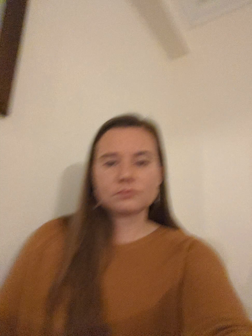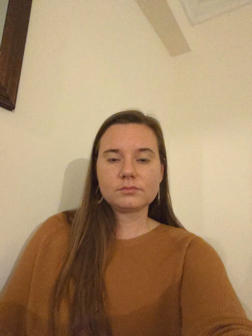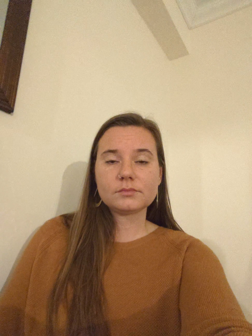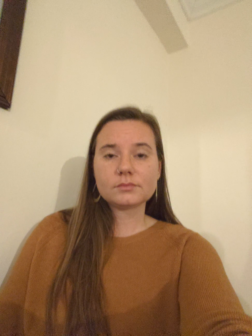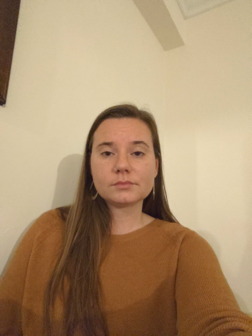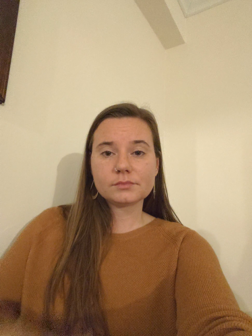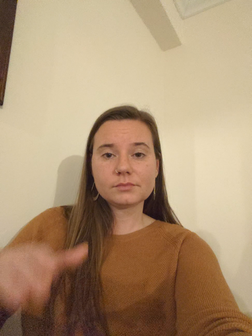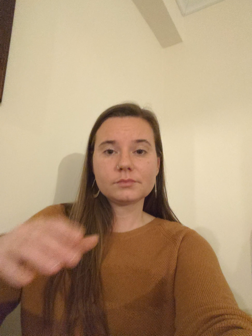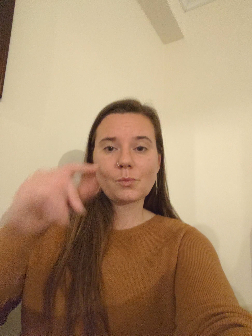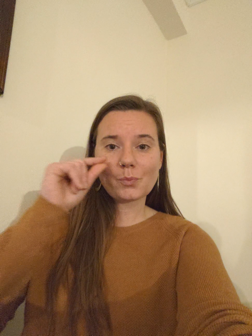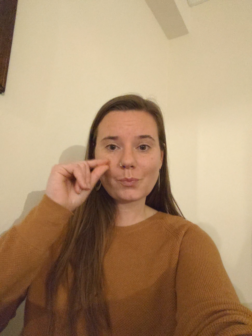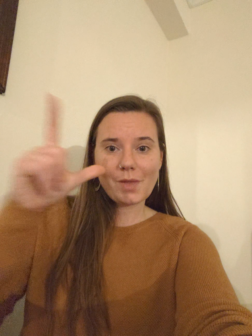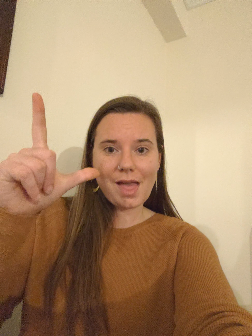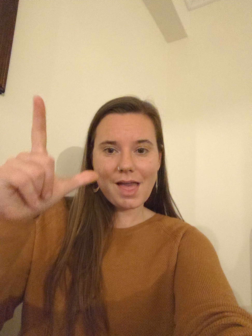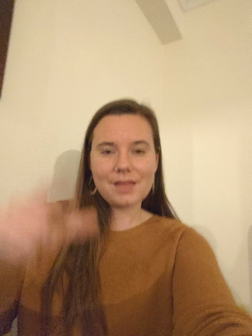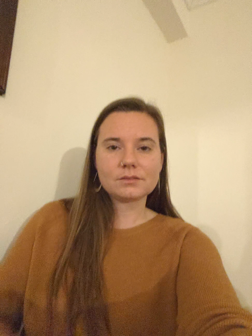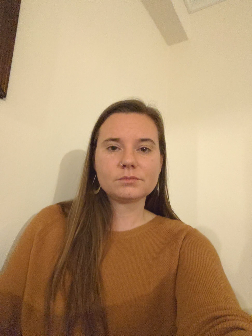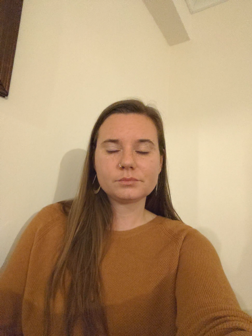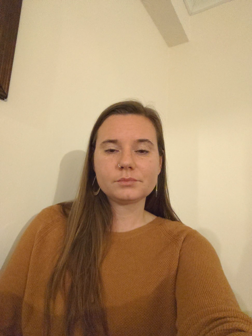awake